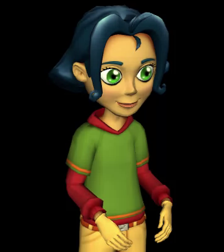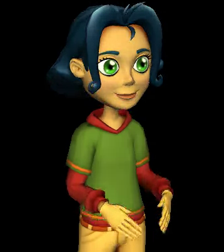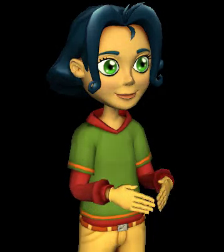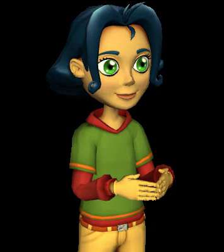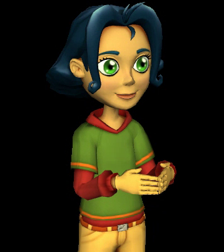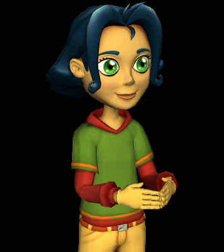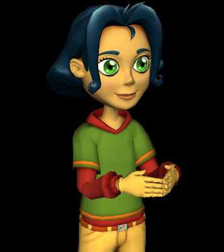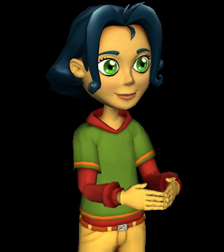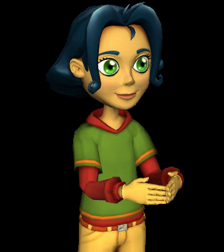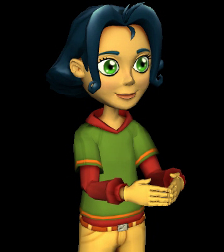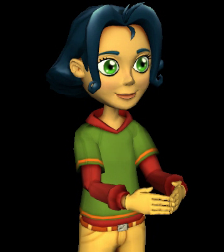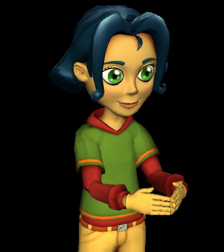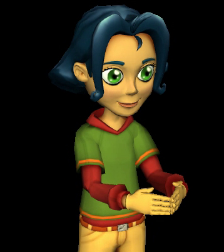قارب